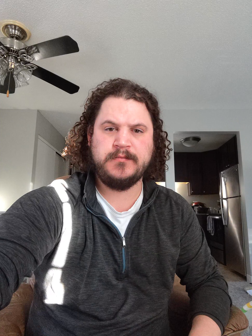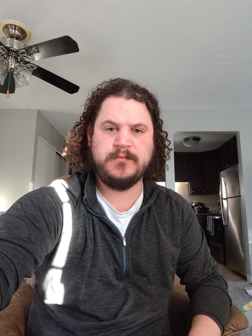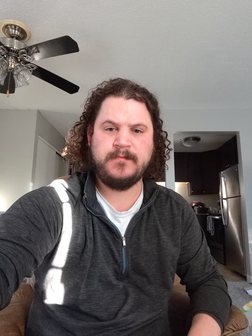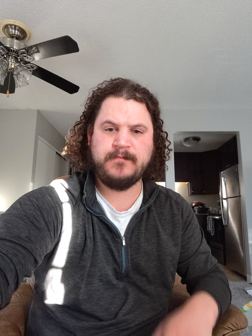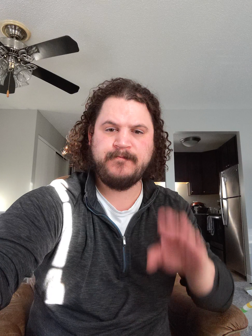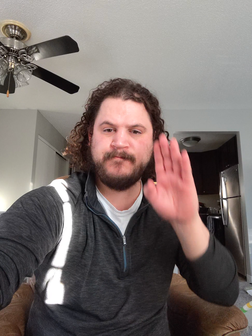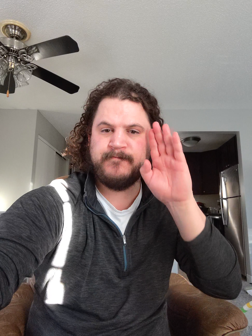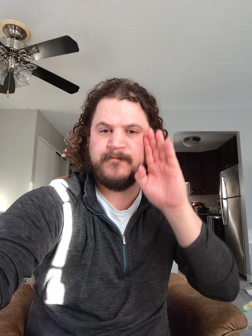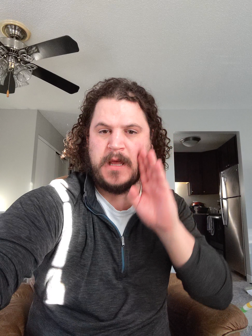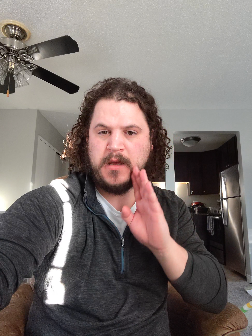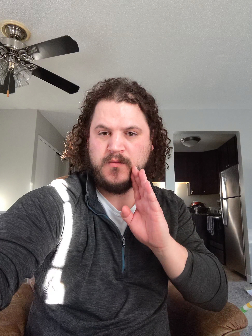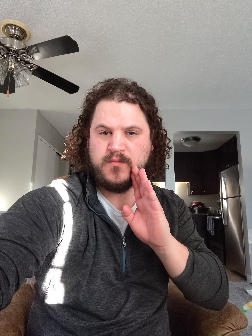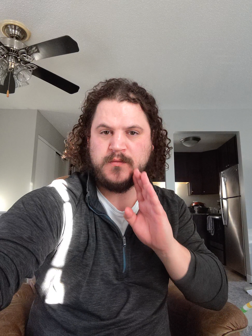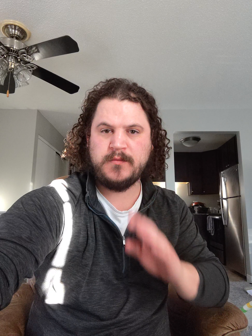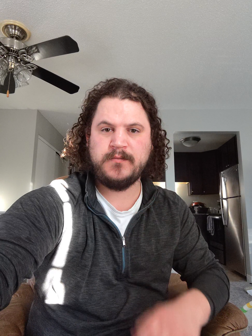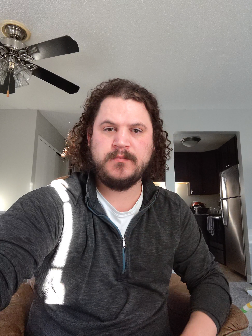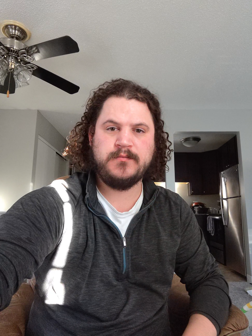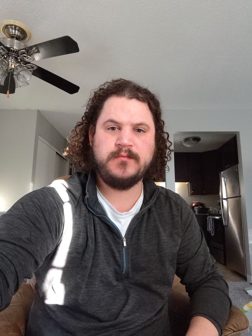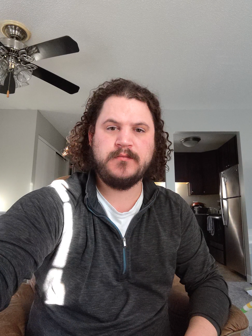brown